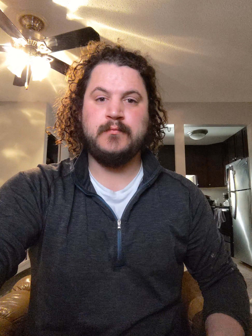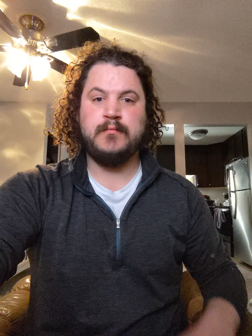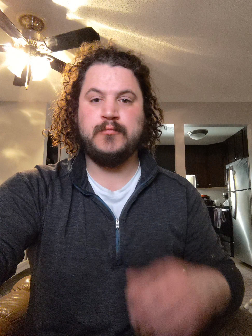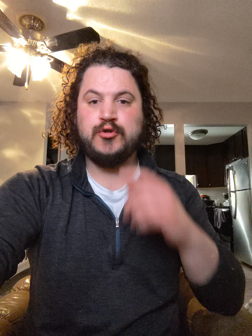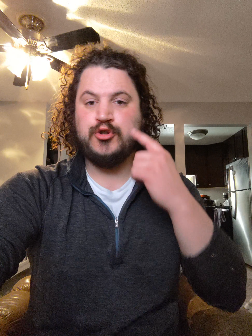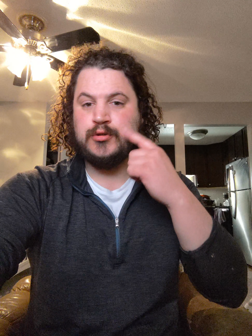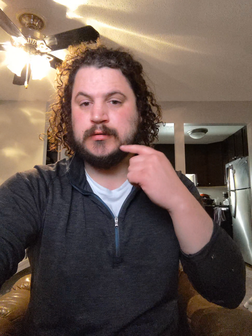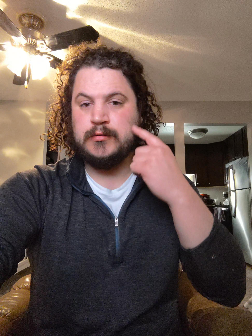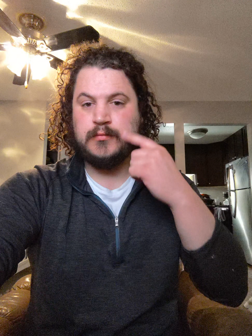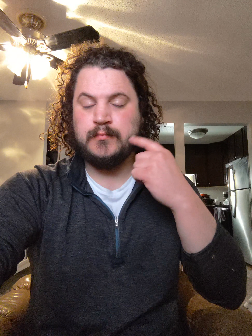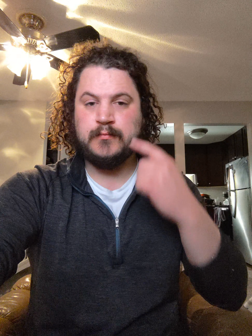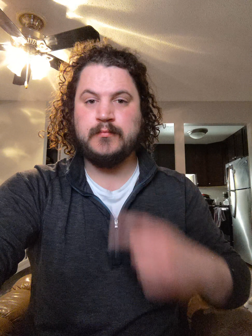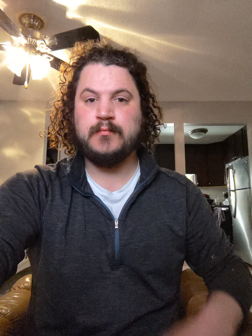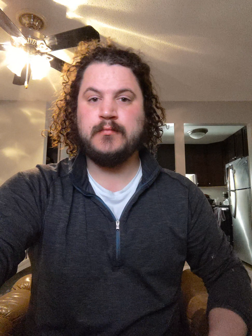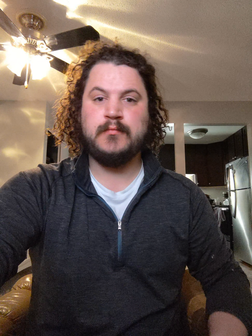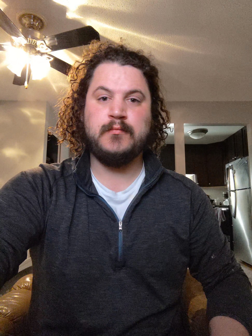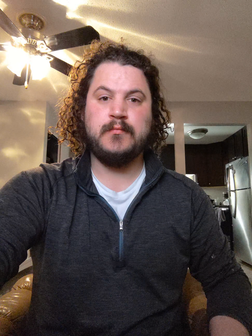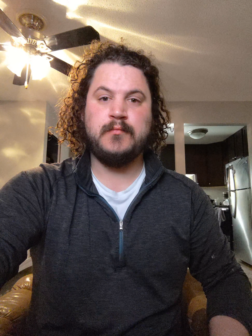cheek